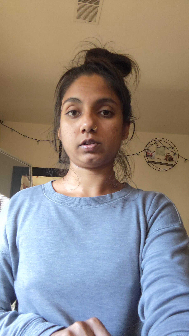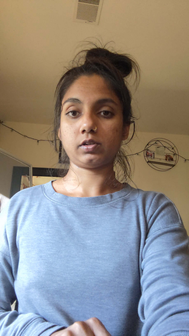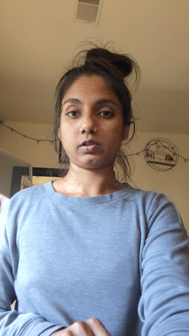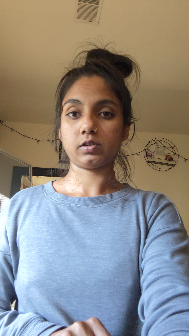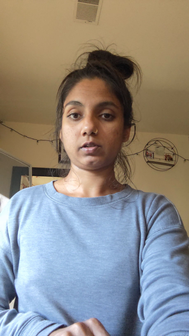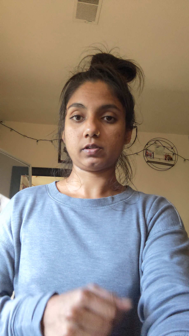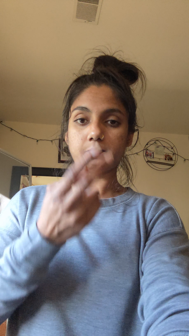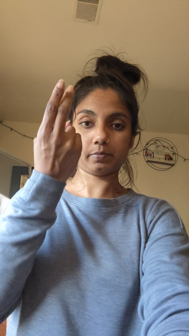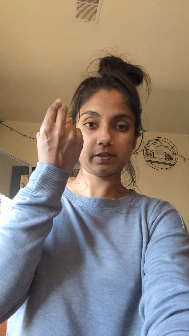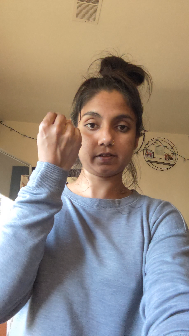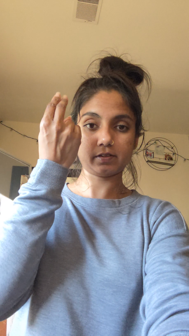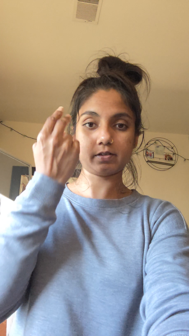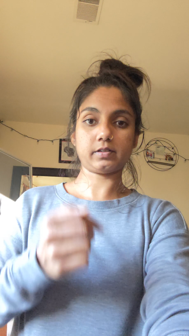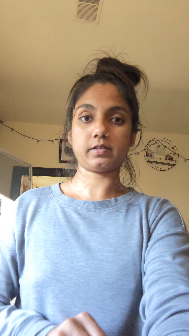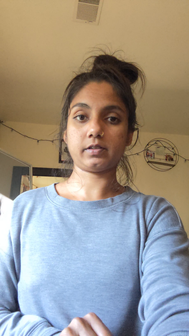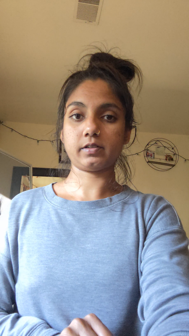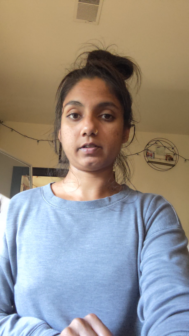bunny